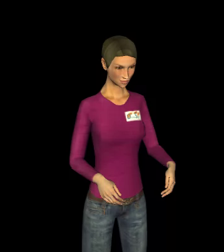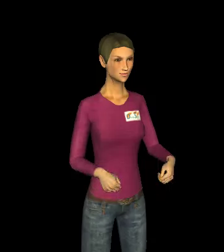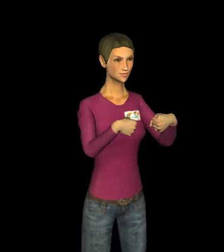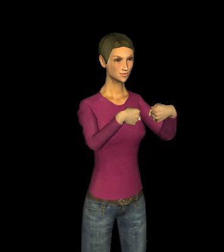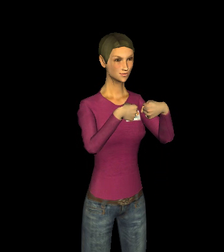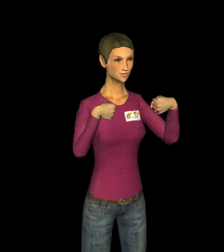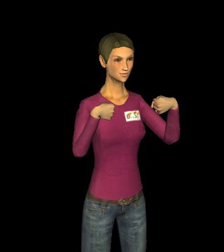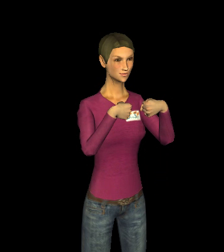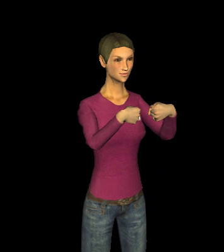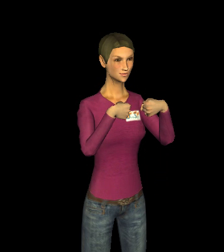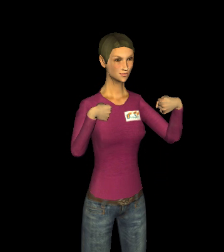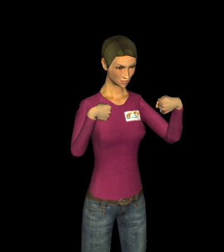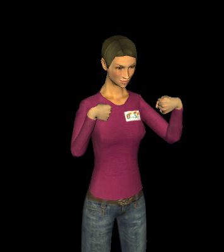خزانة